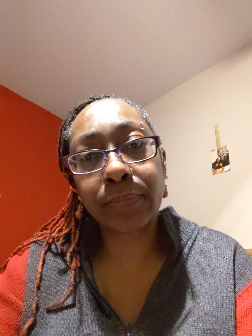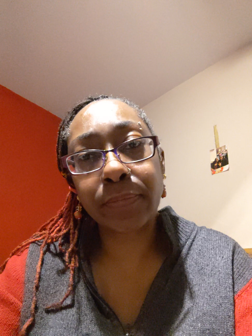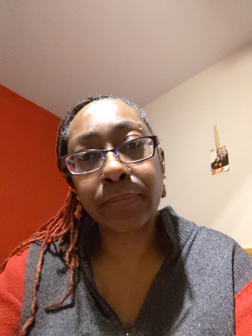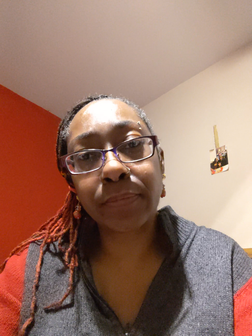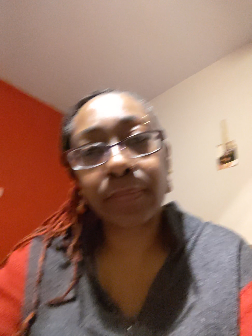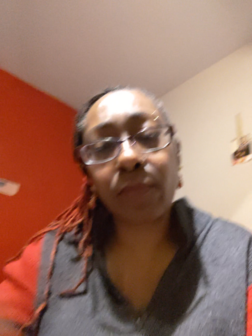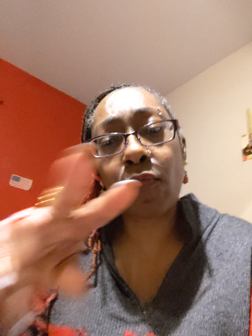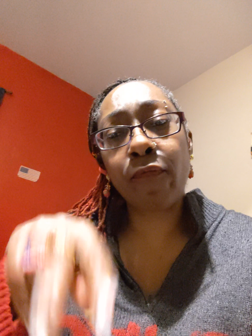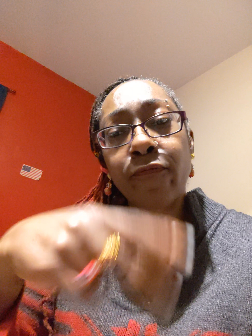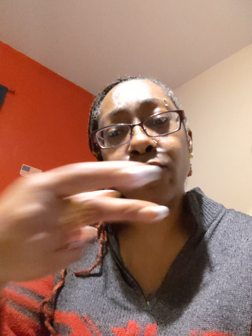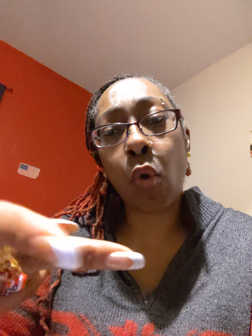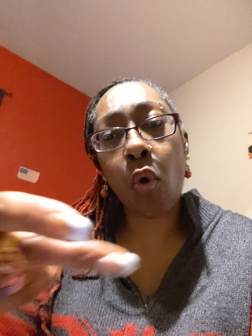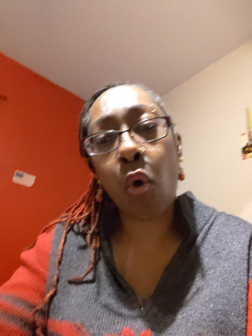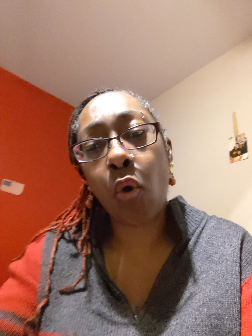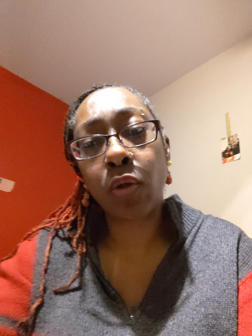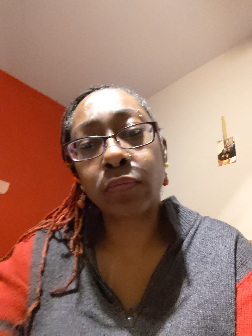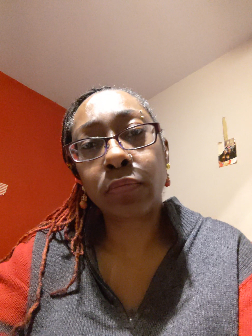fall